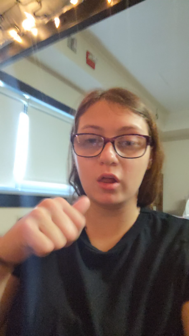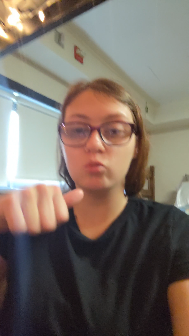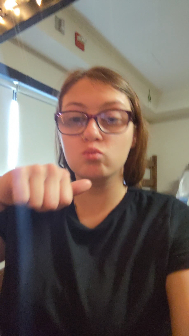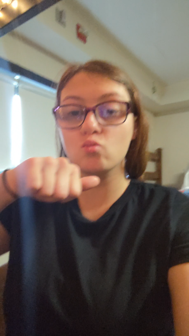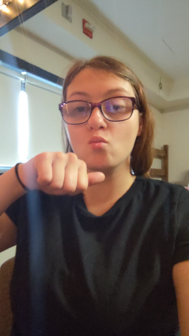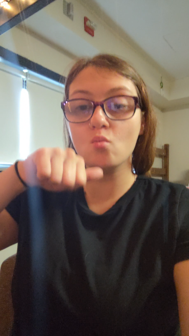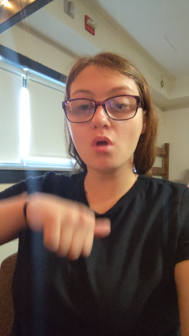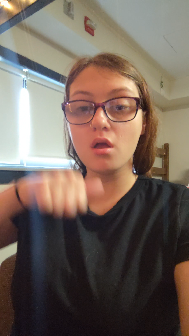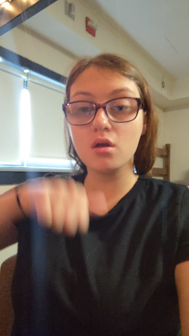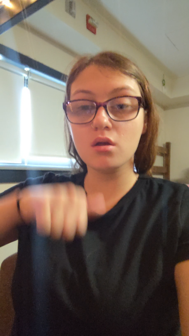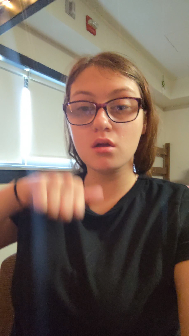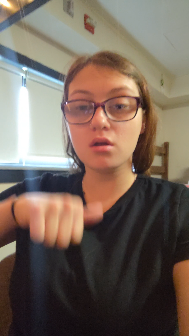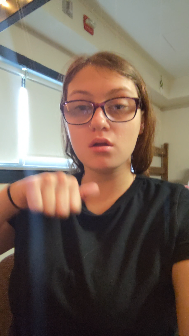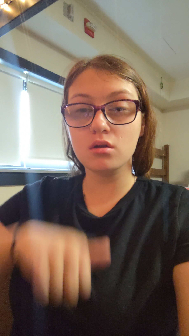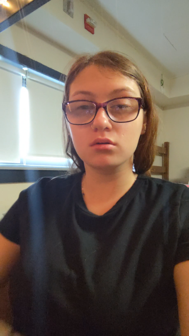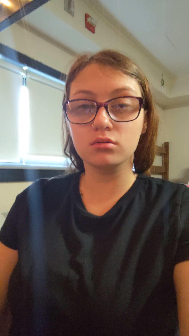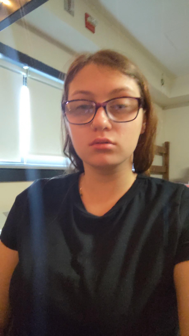rock